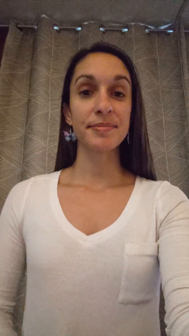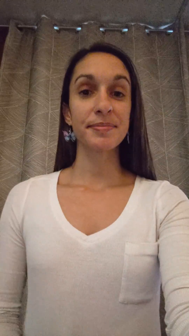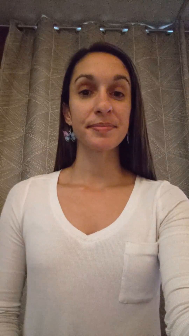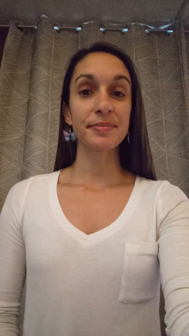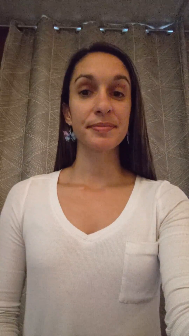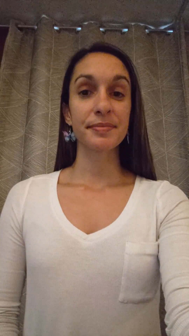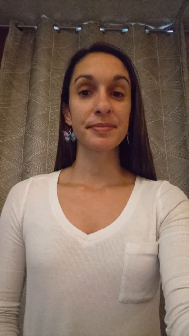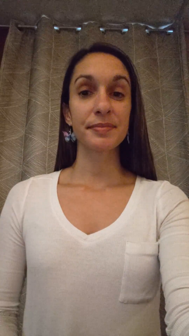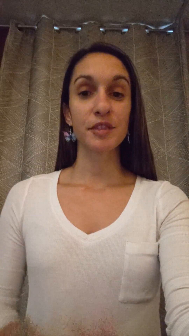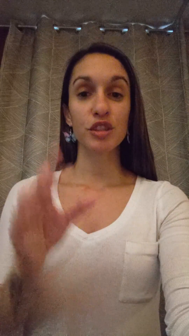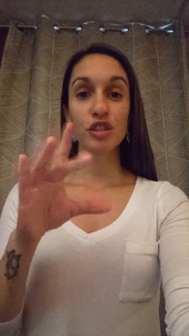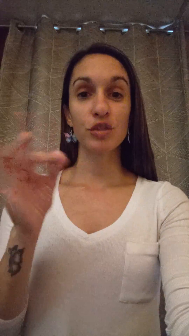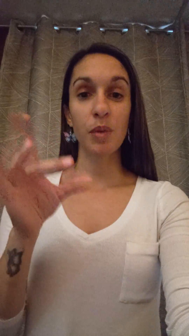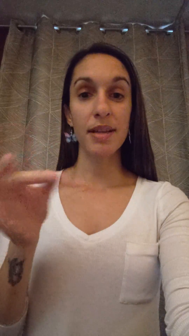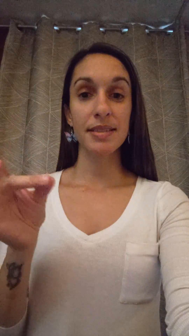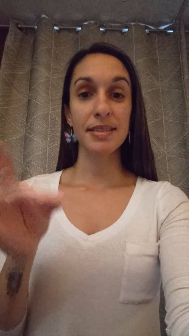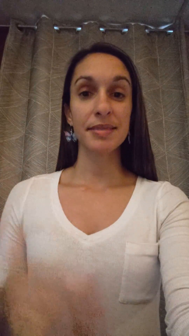choose